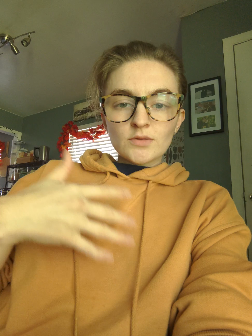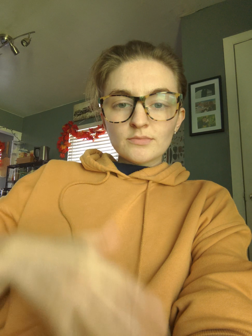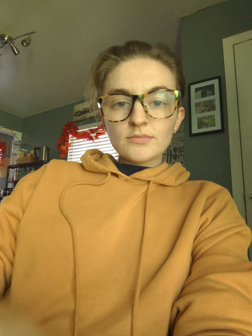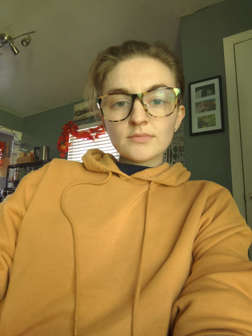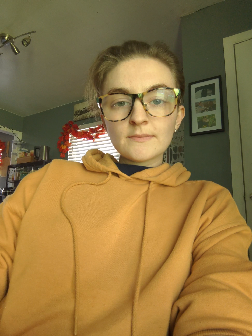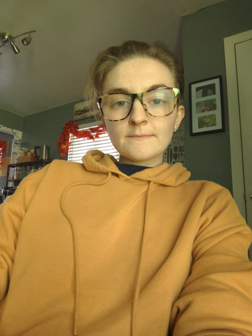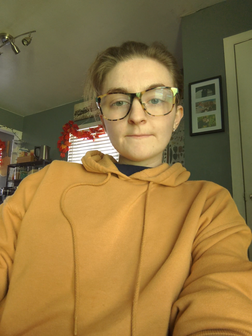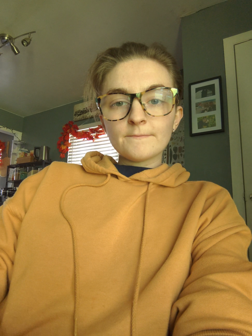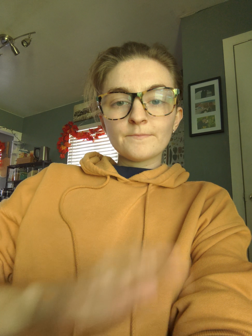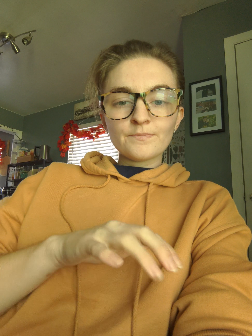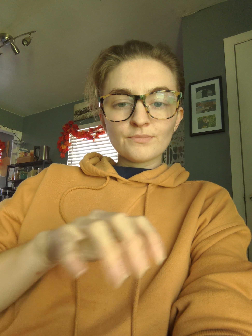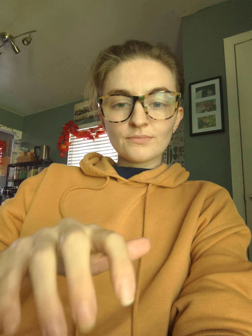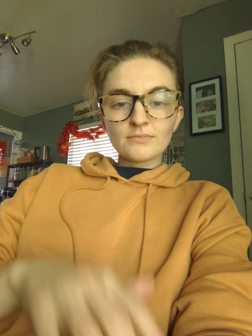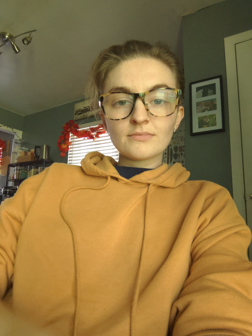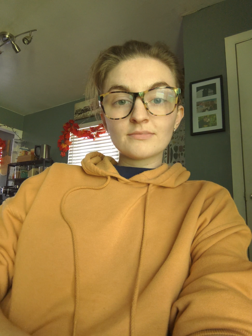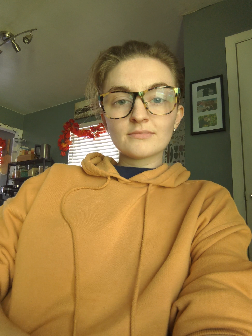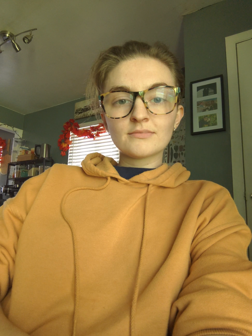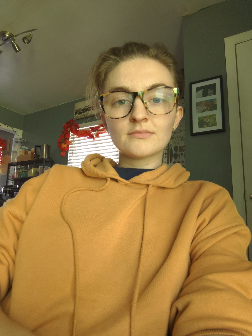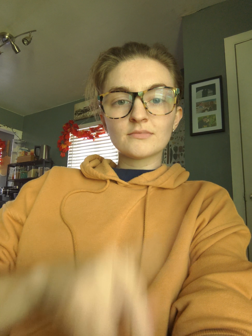grapes